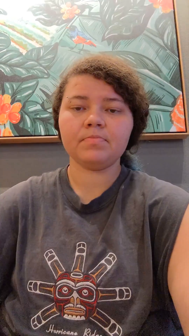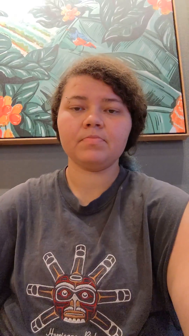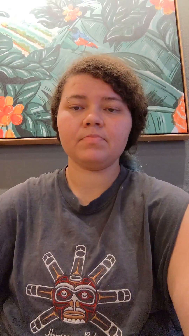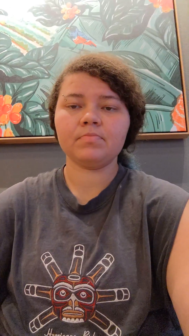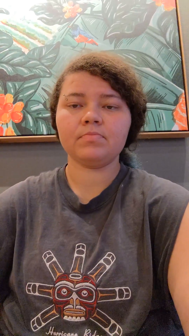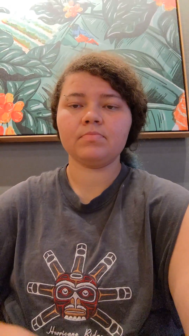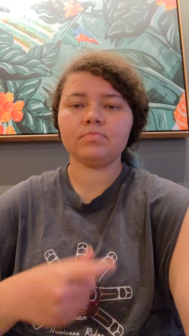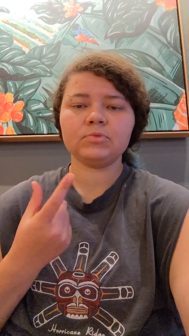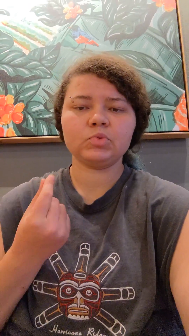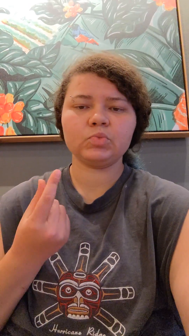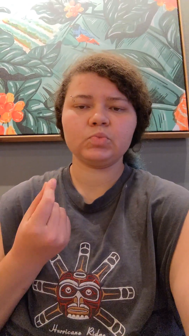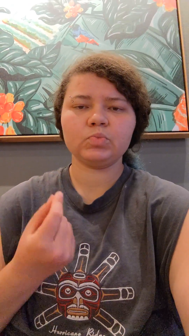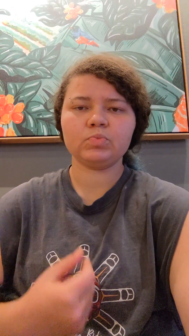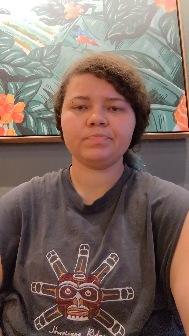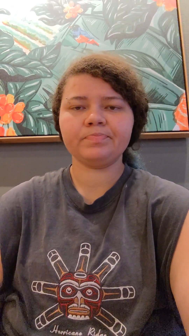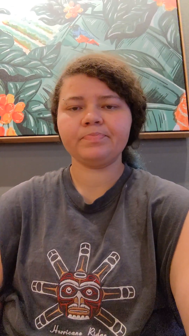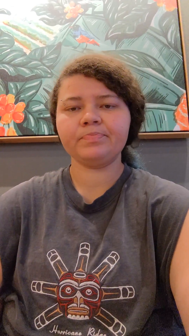do